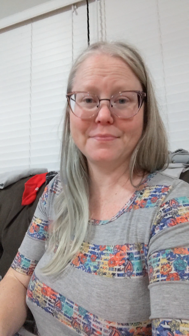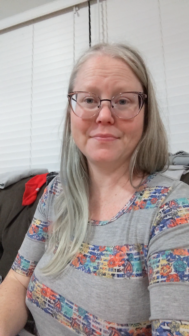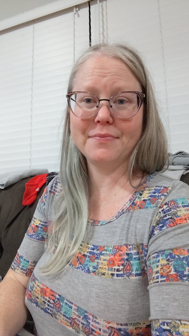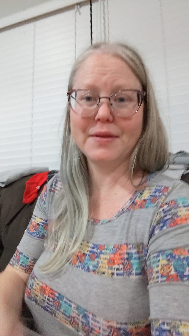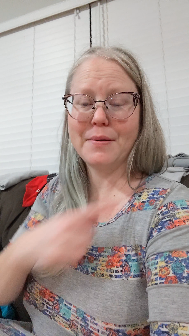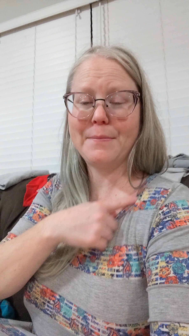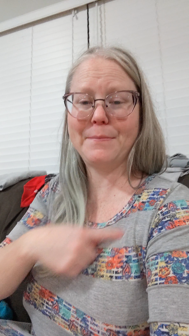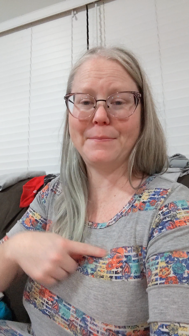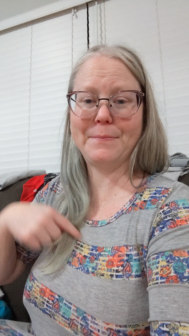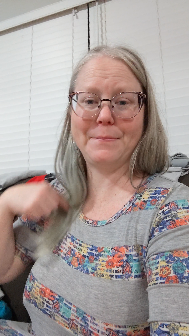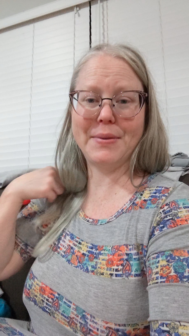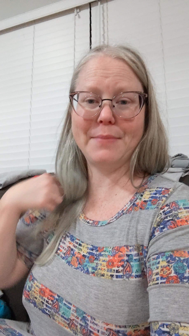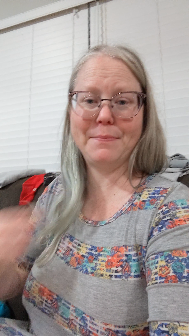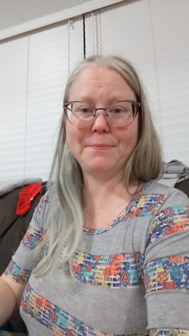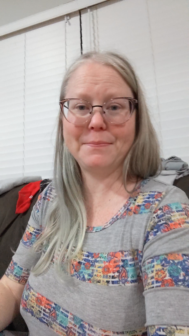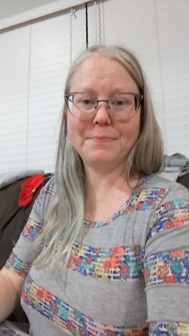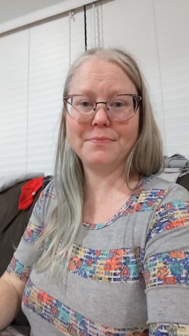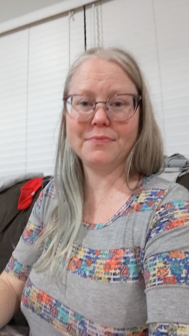bib